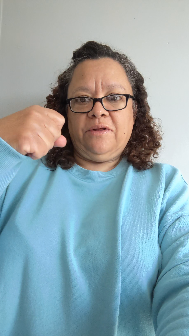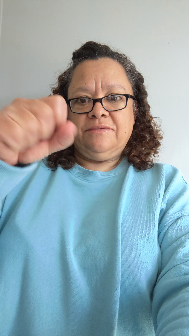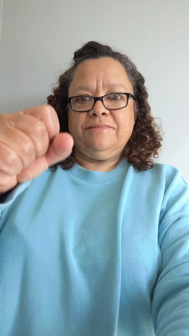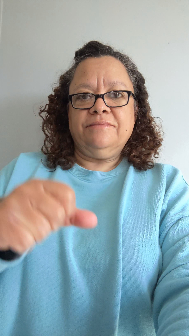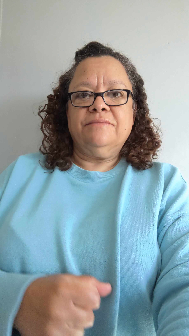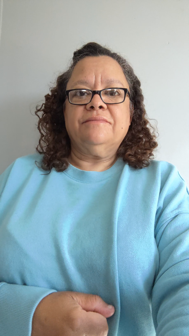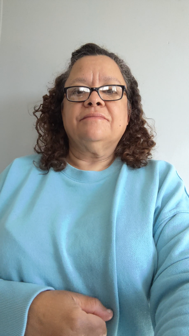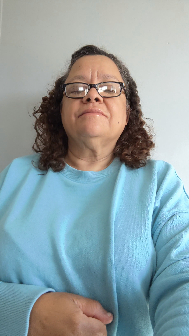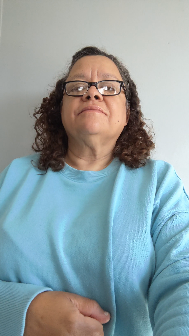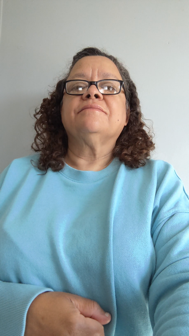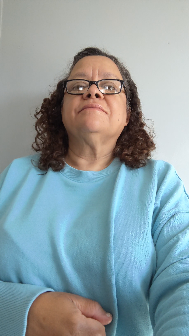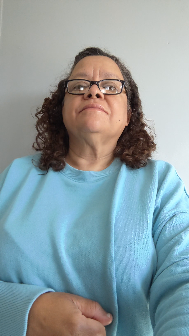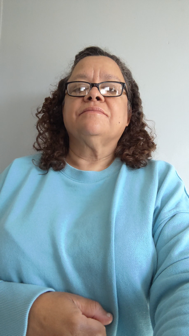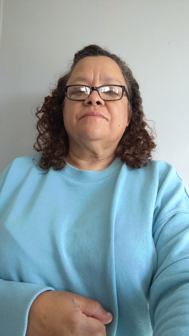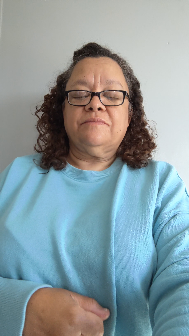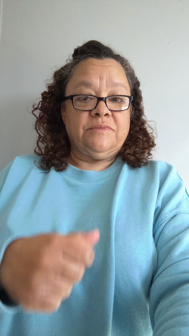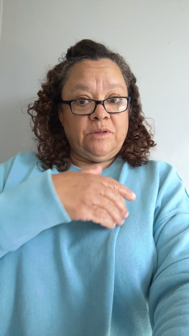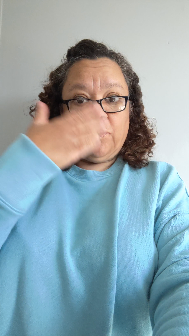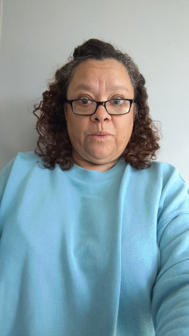all gone